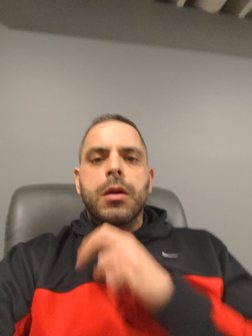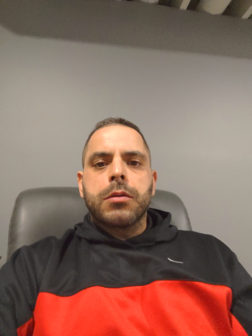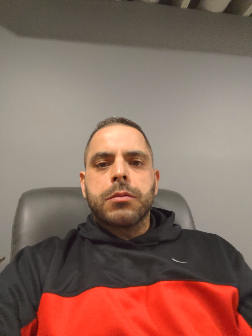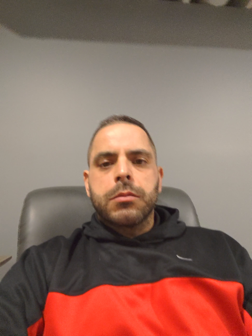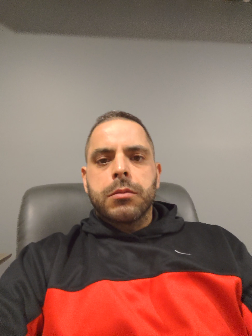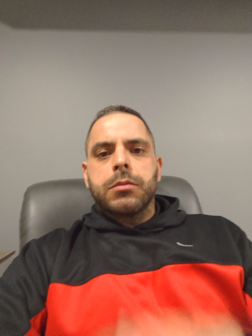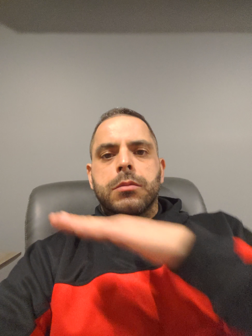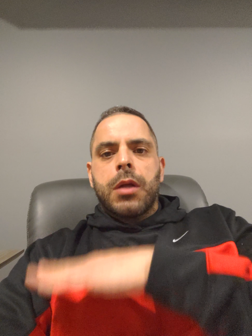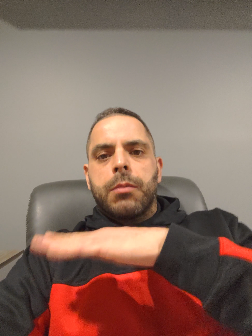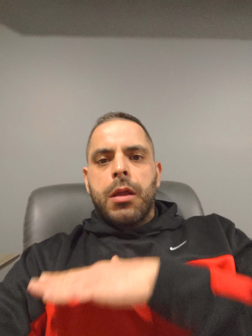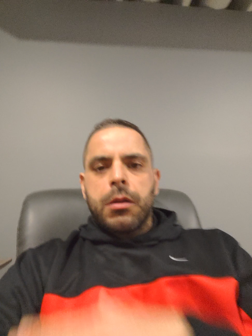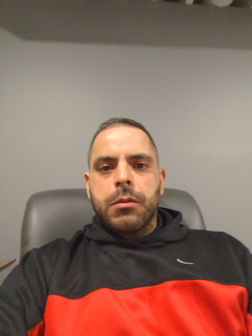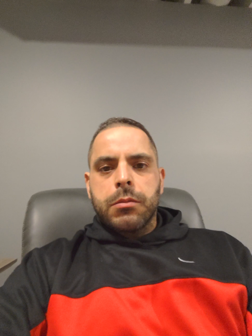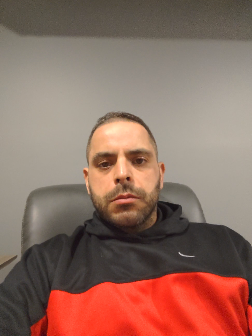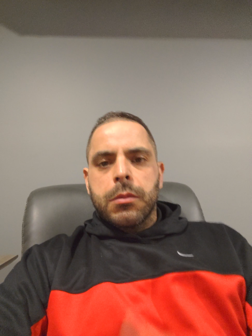table